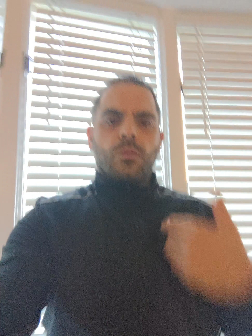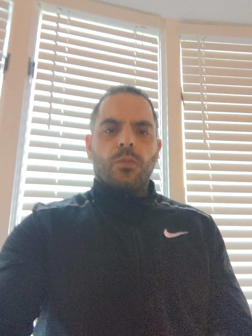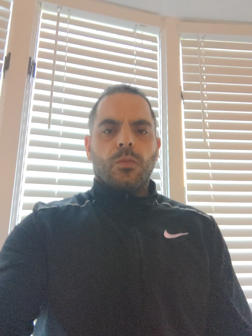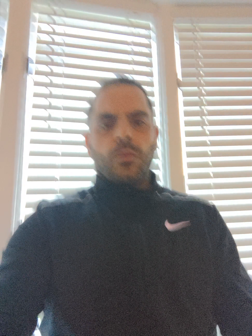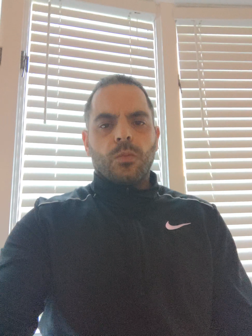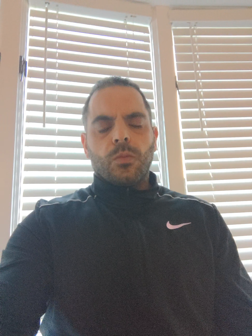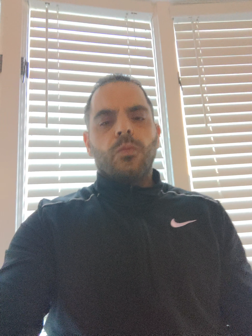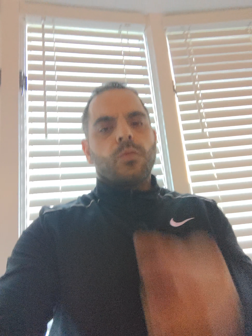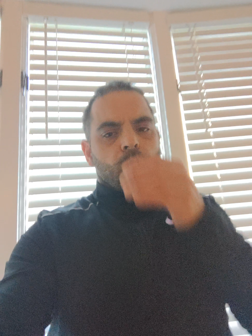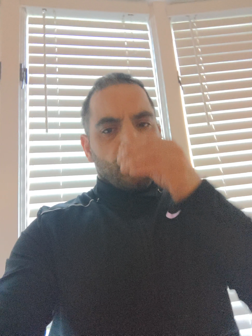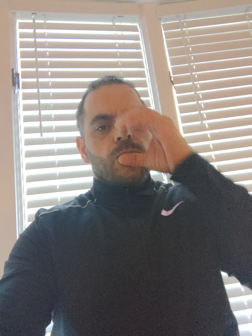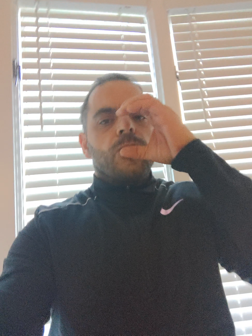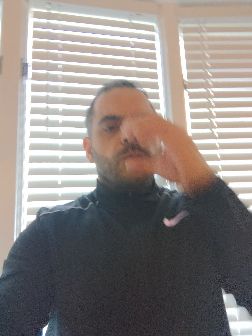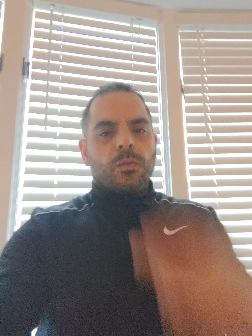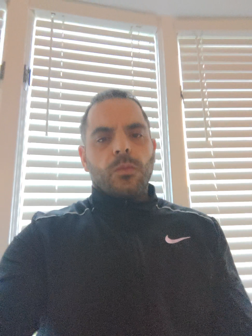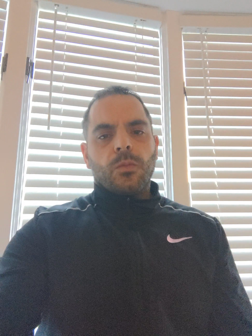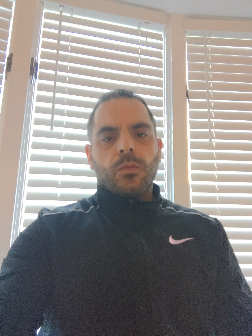drink